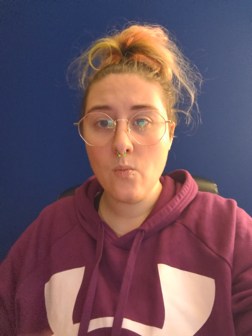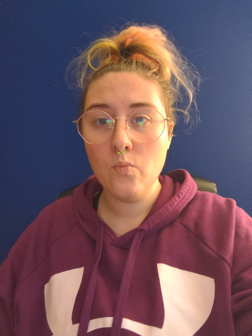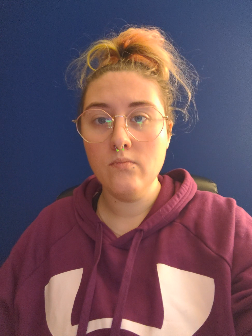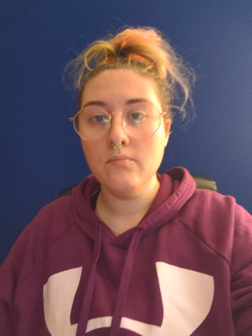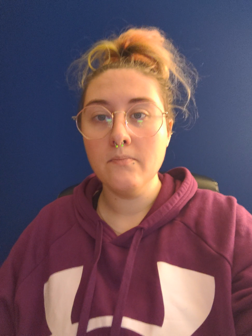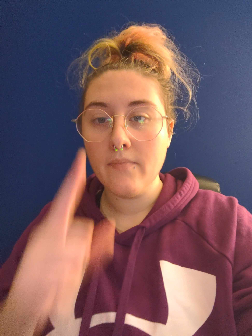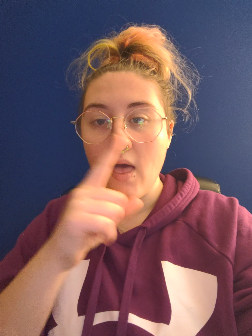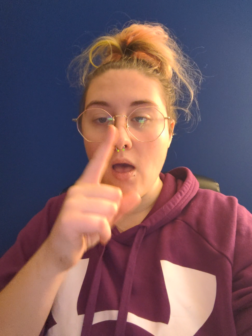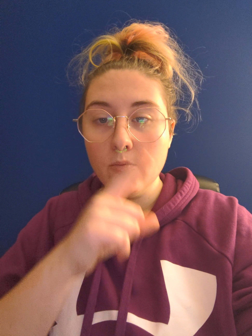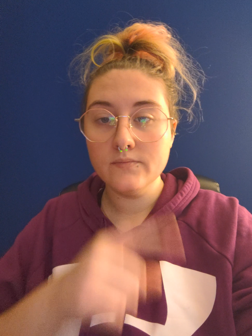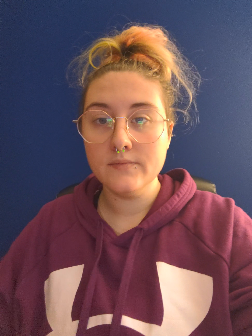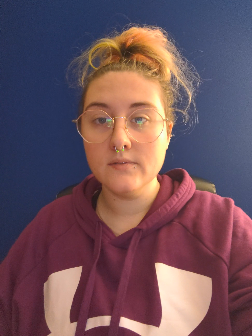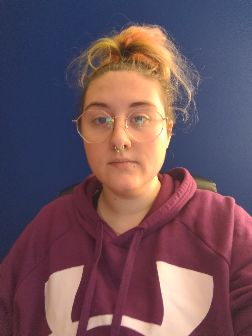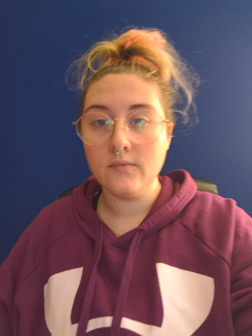mouse